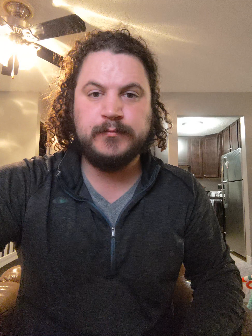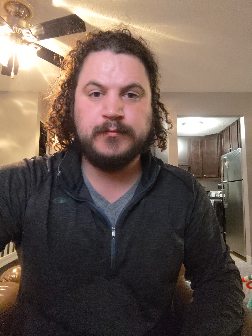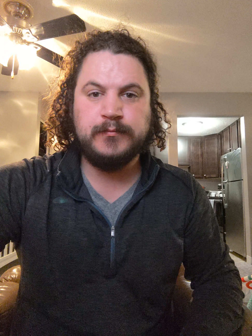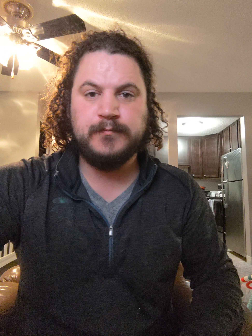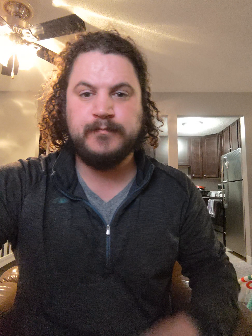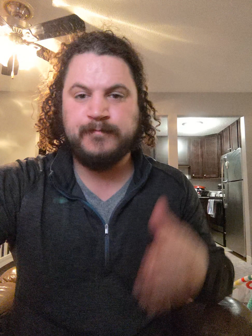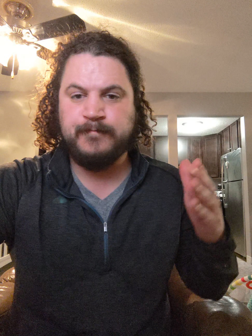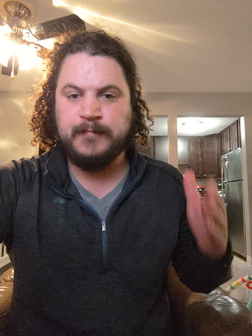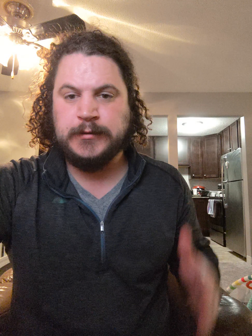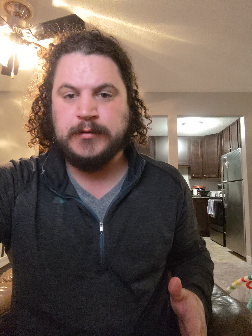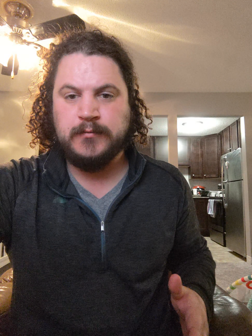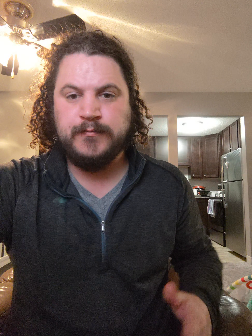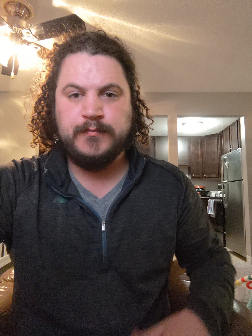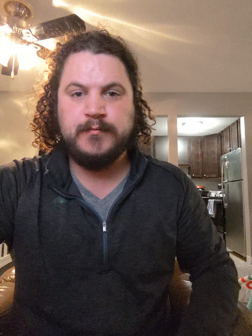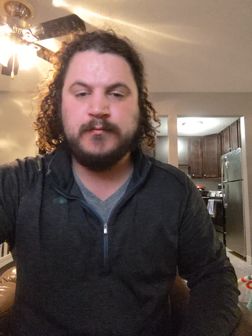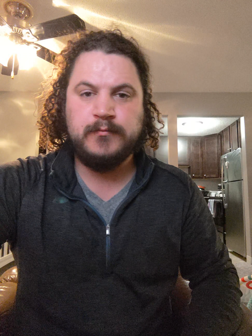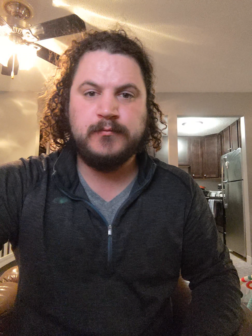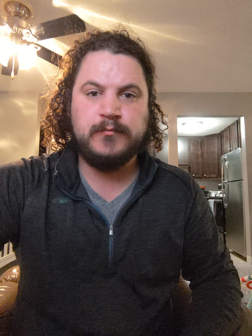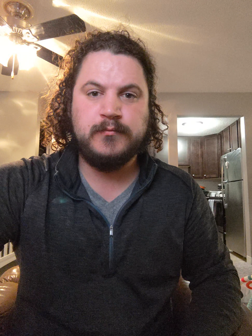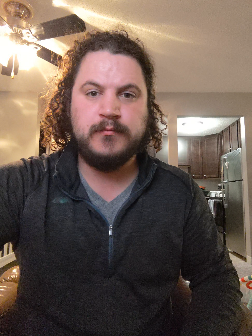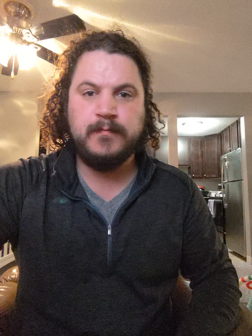beside